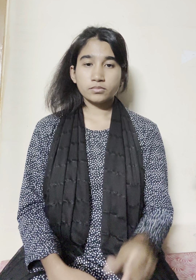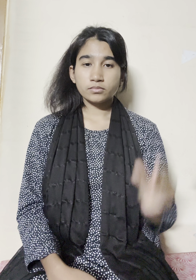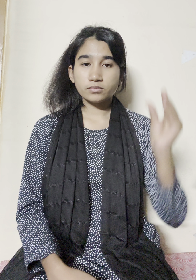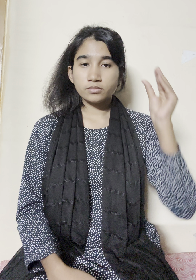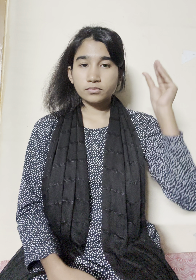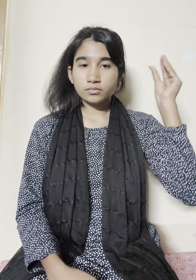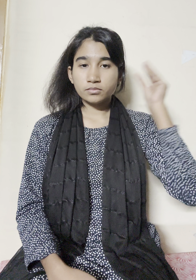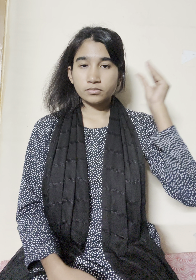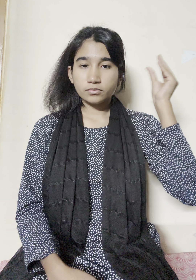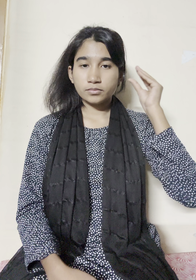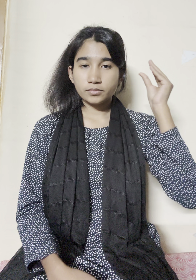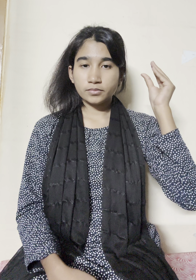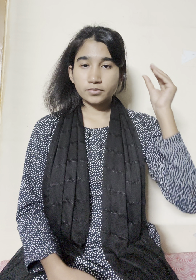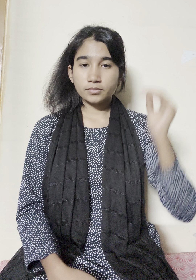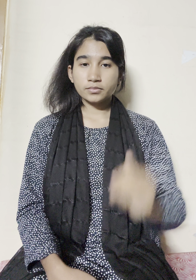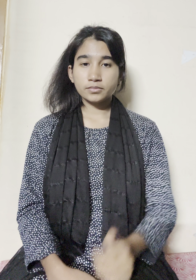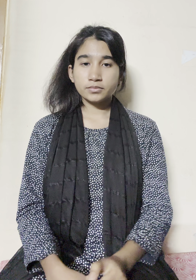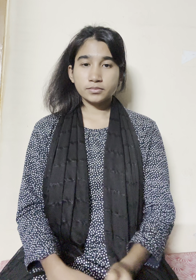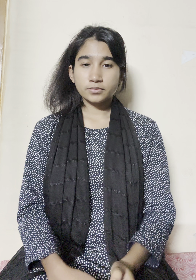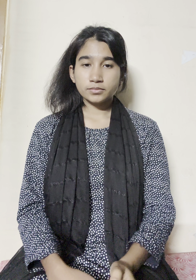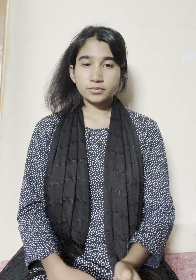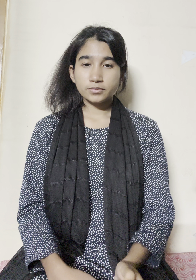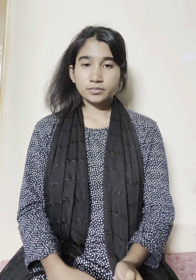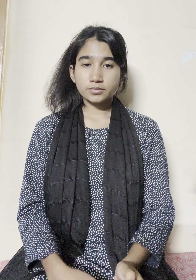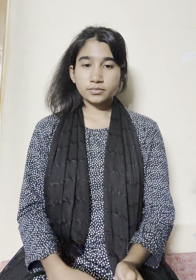ডিম